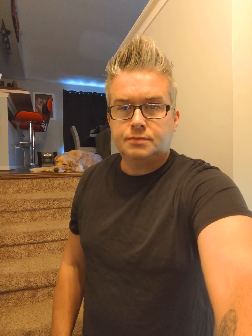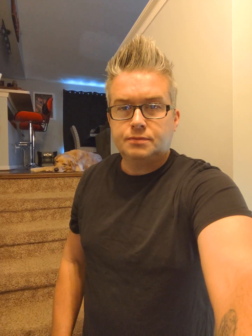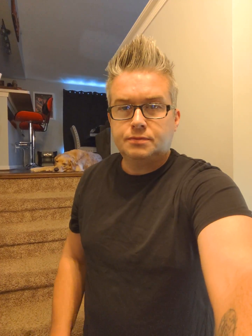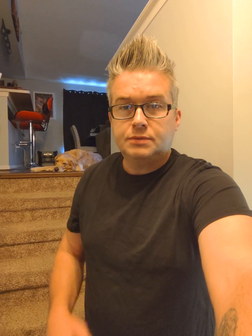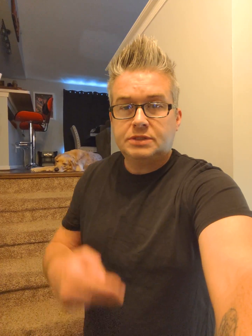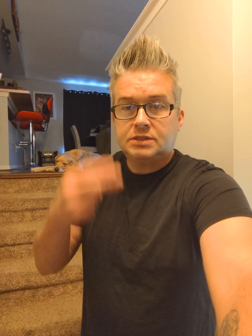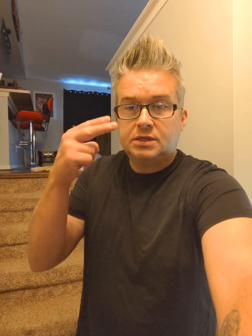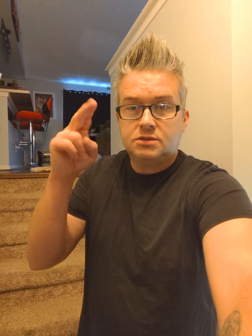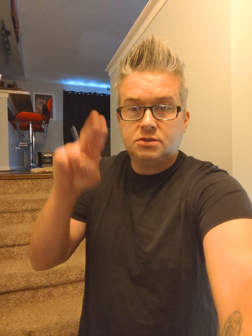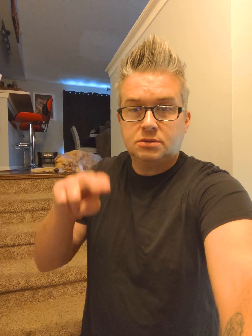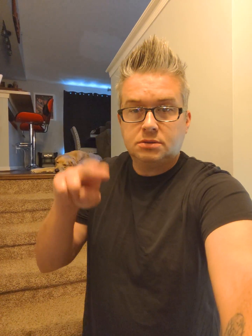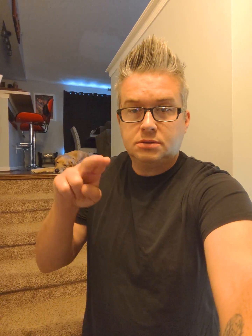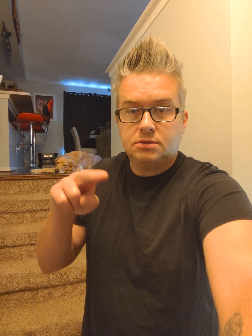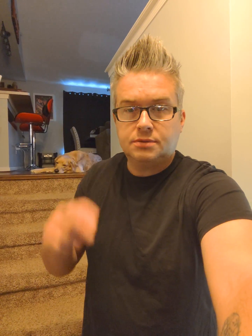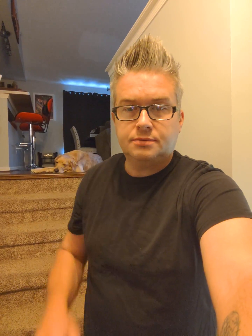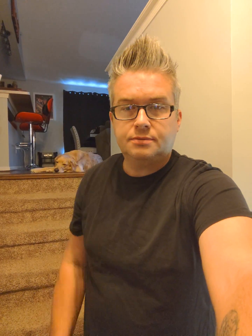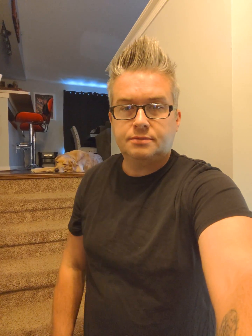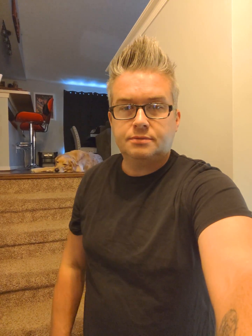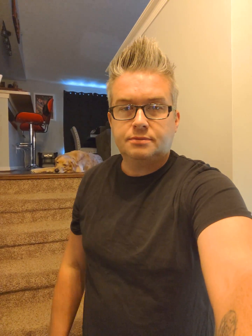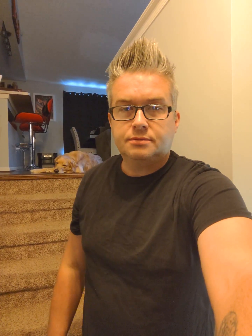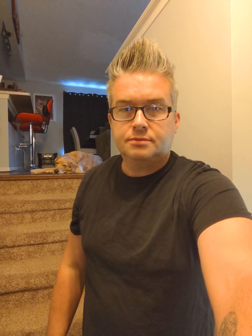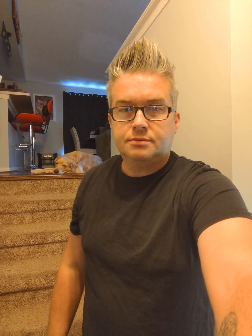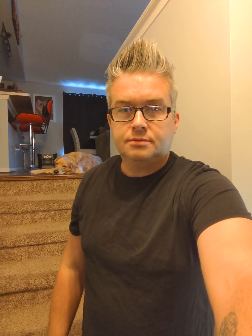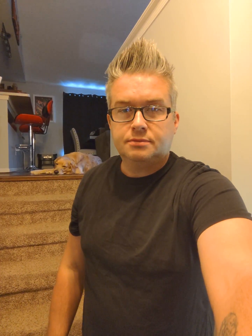high chair